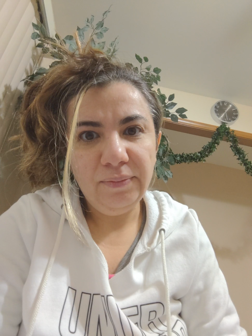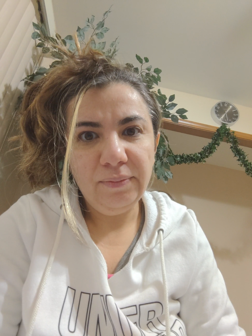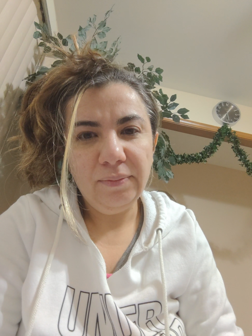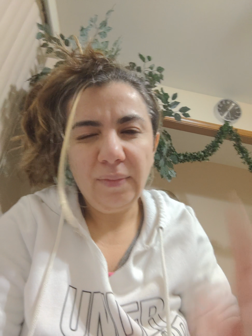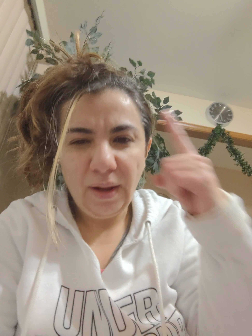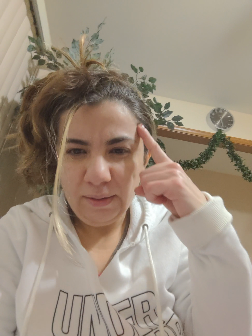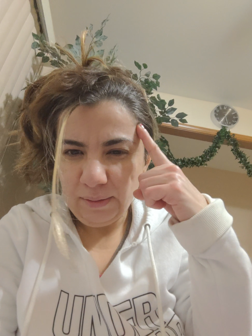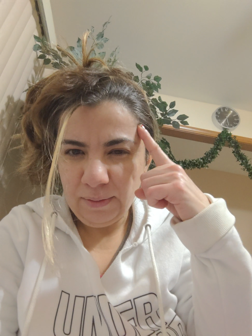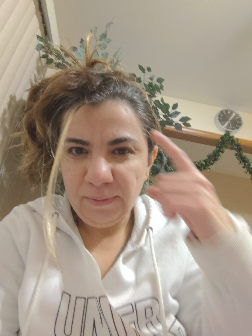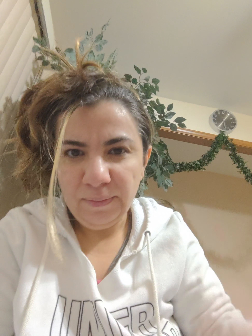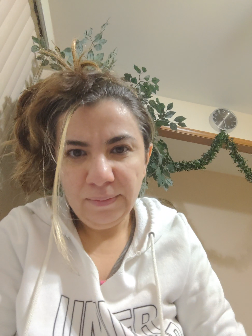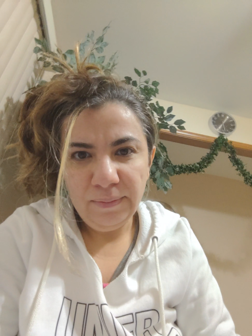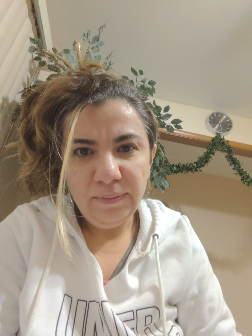think